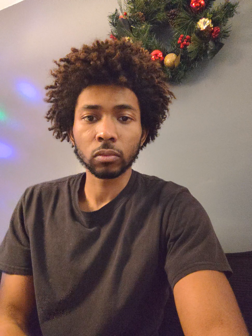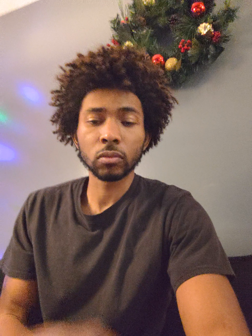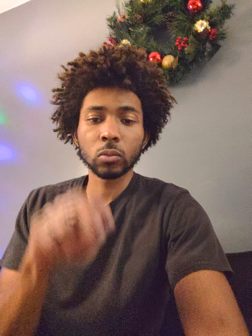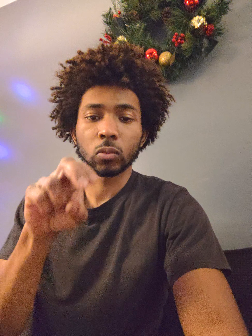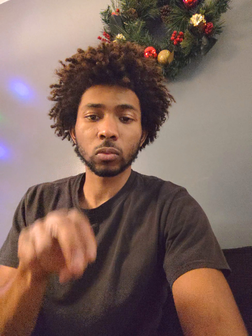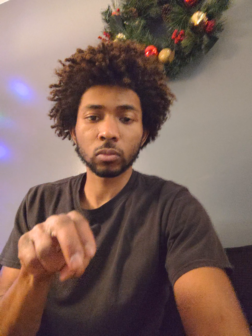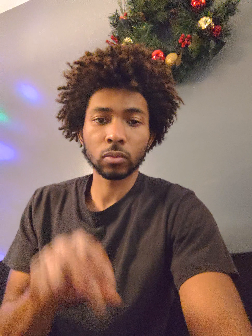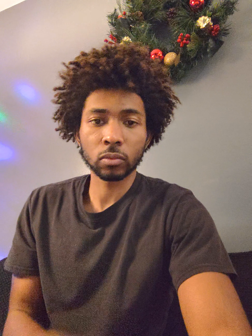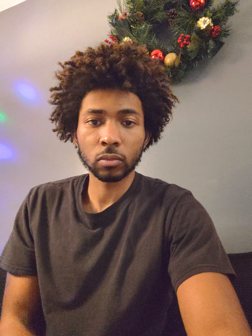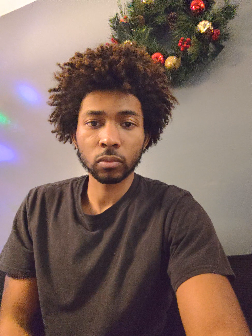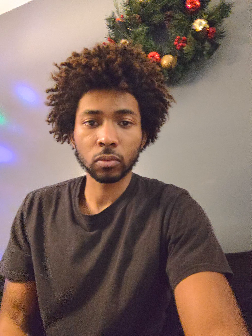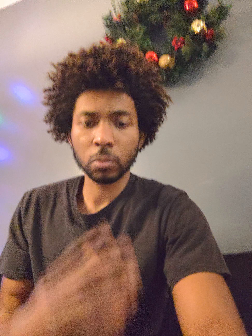chair